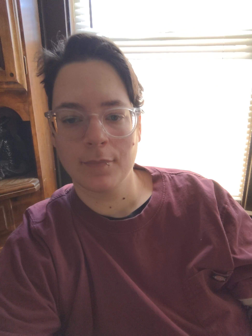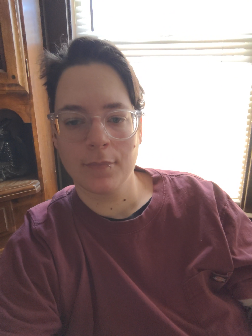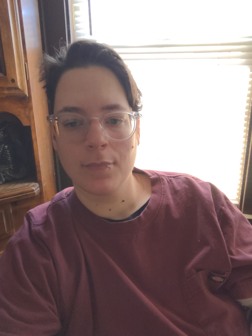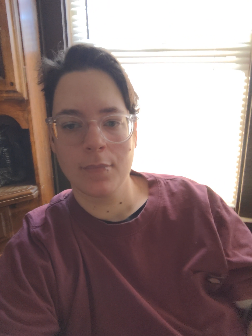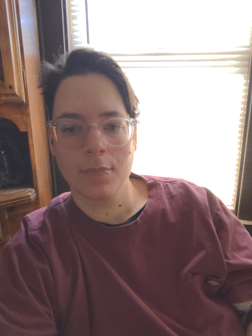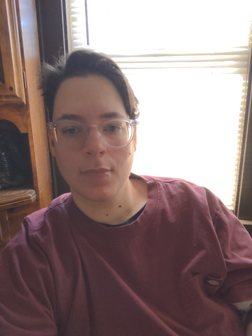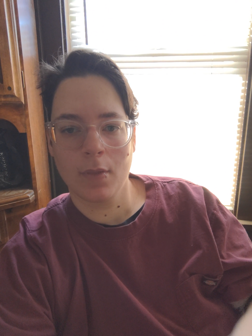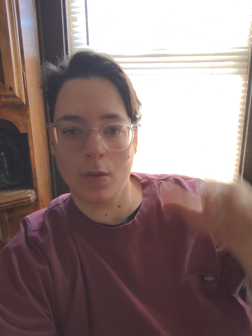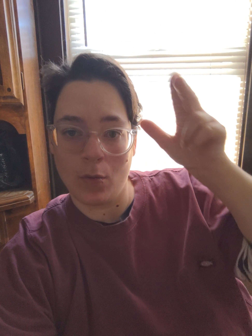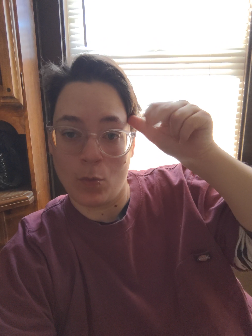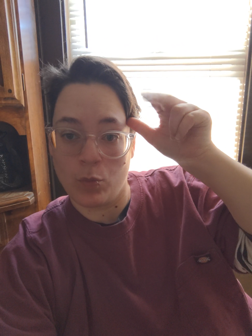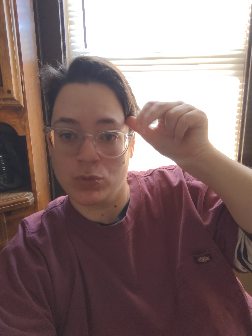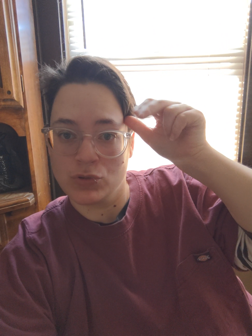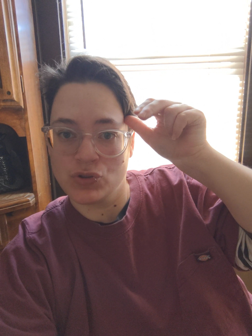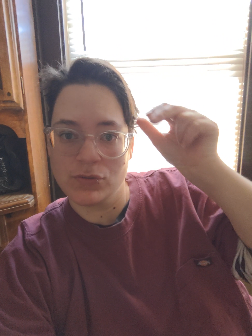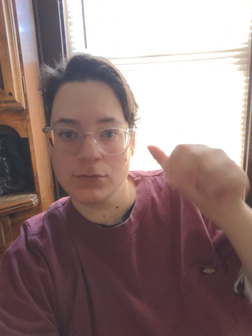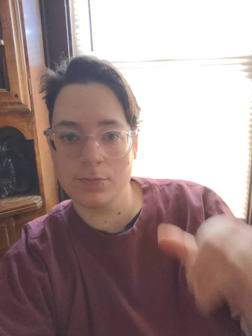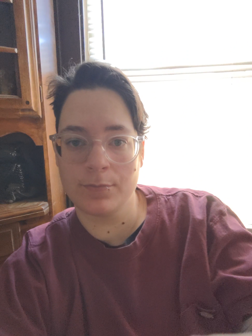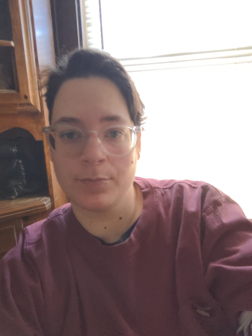horse